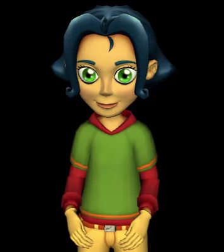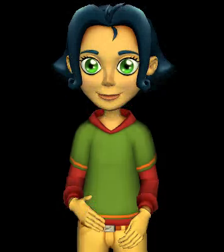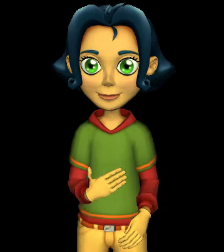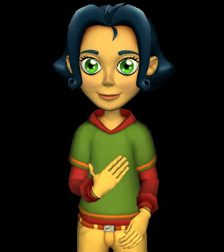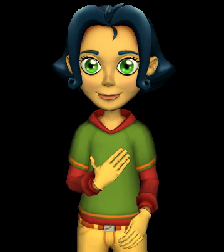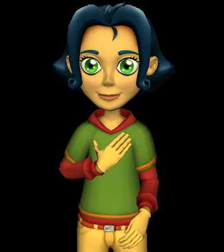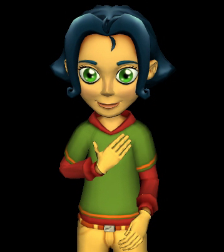لي